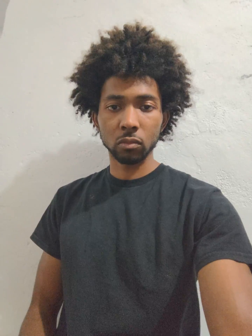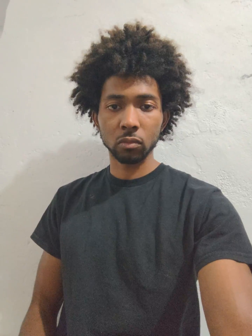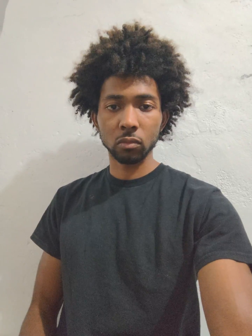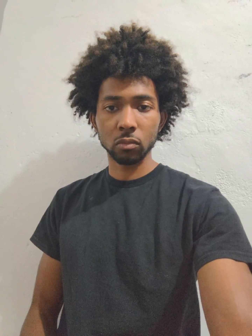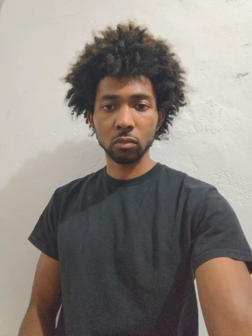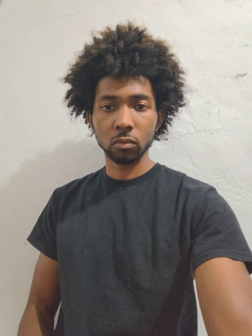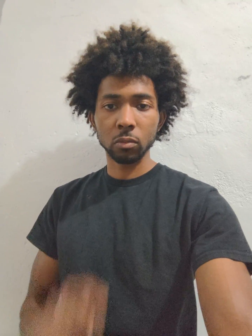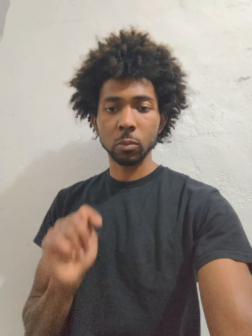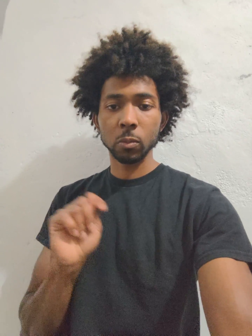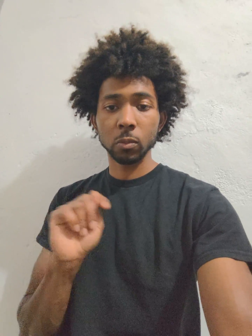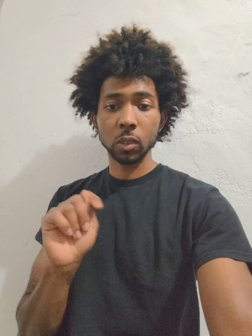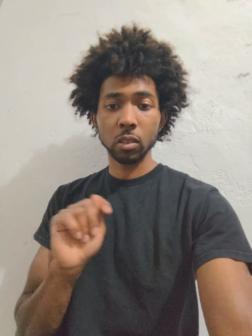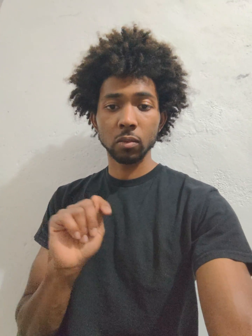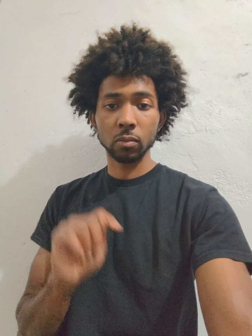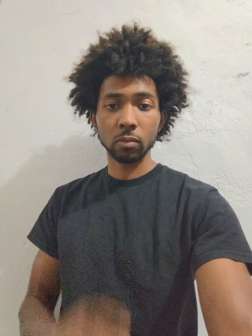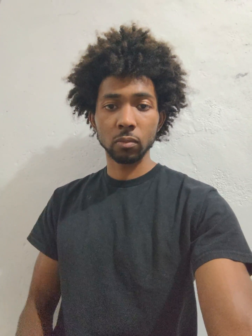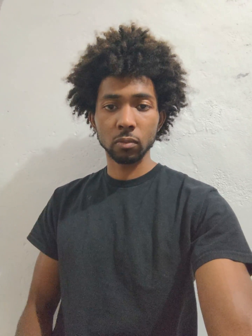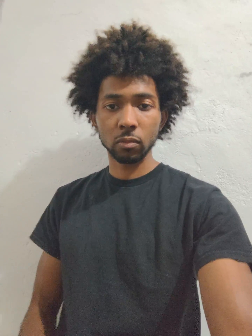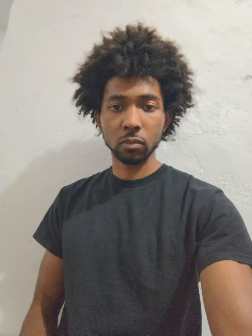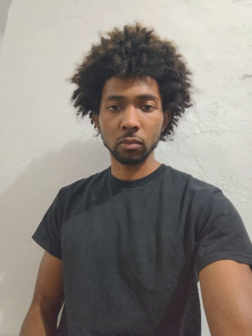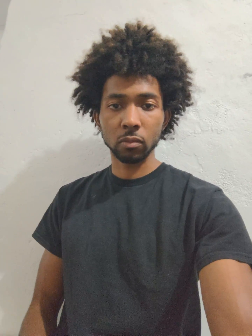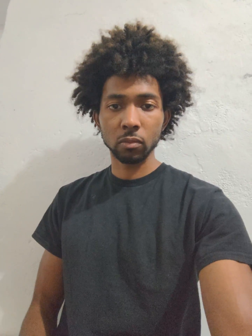bathroom